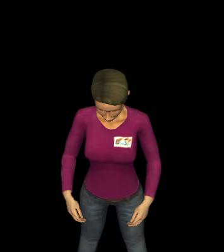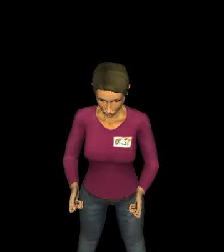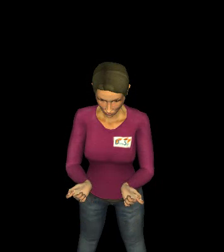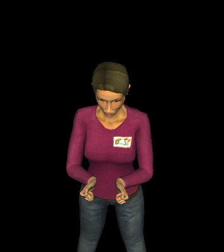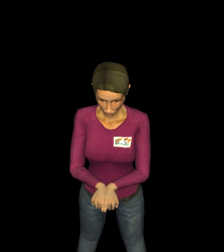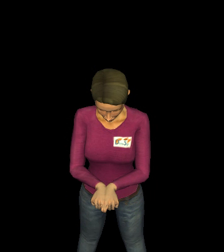مغلق